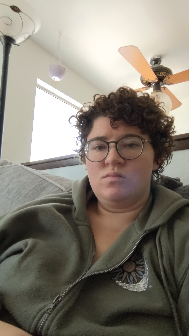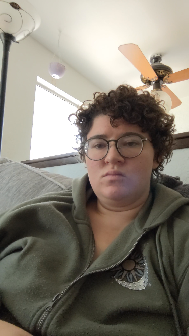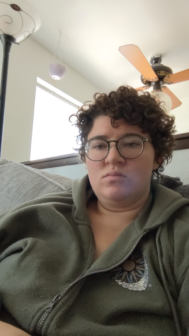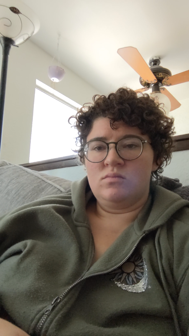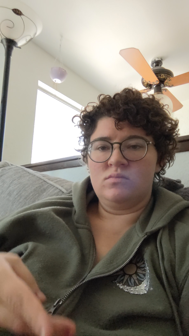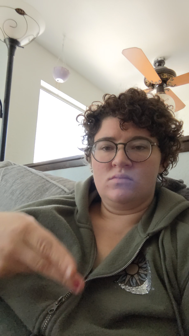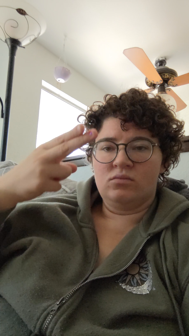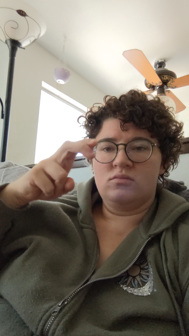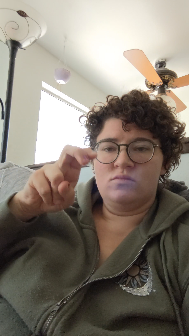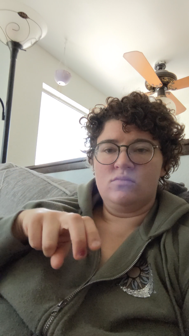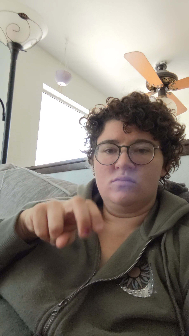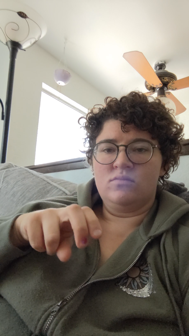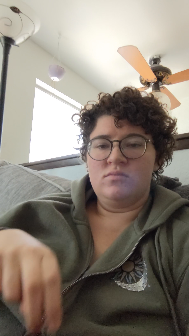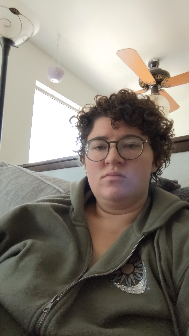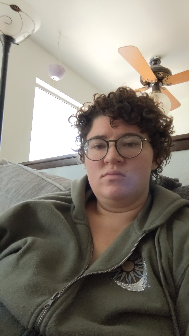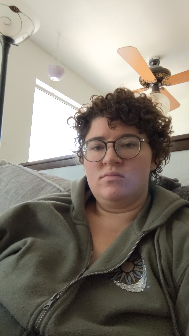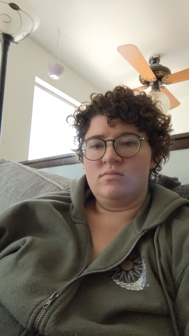high chair